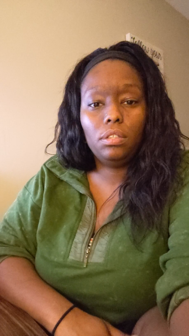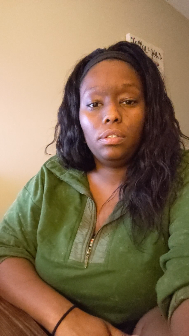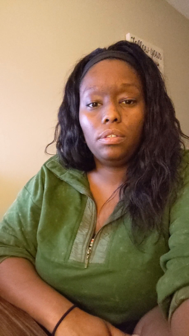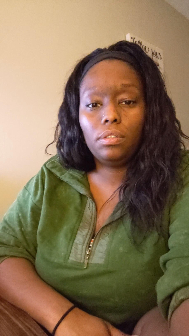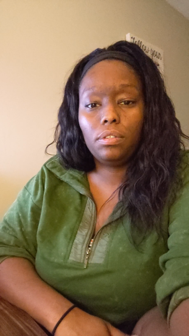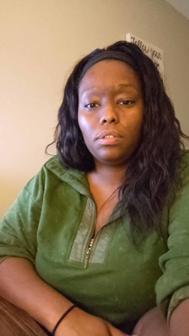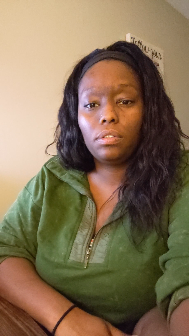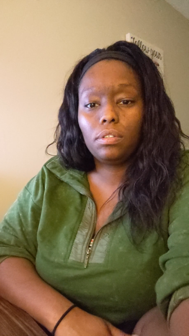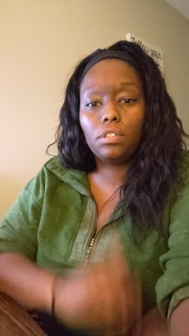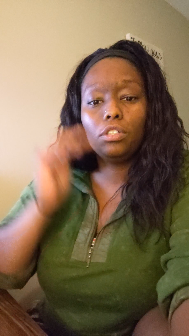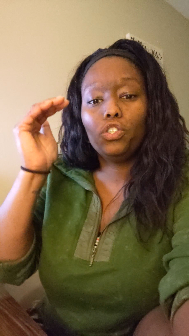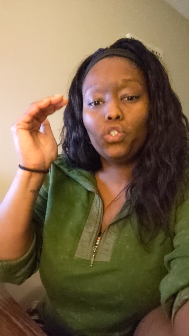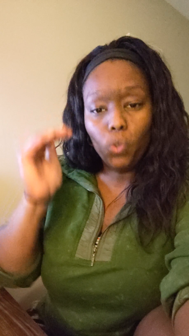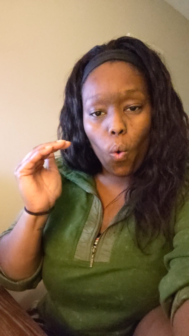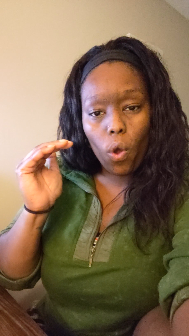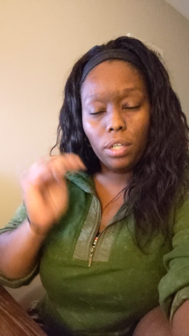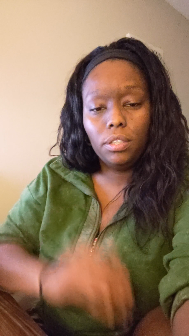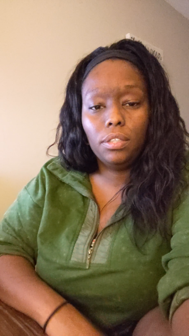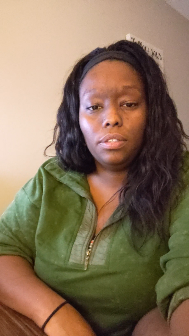short